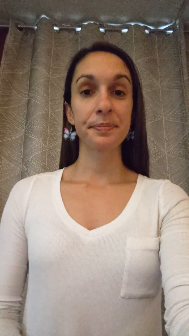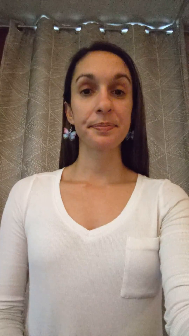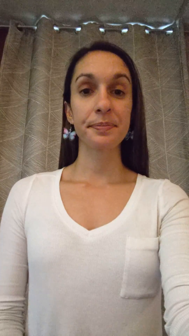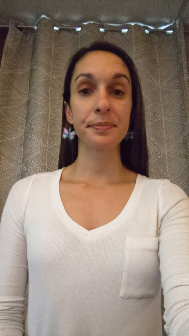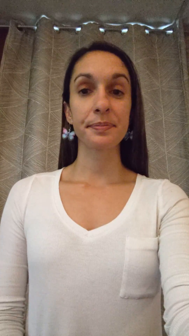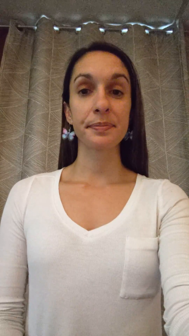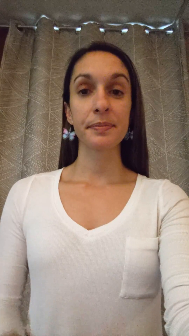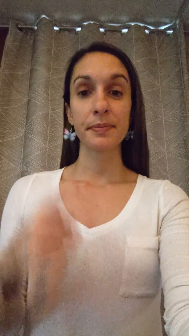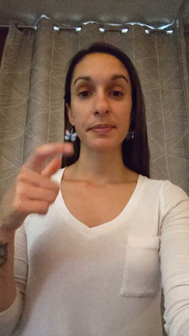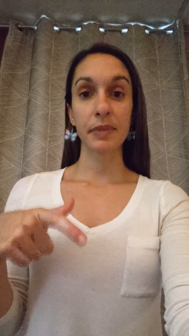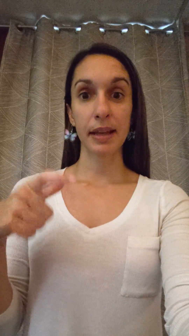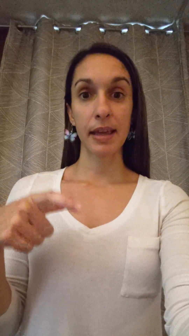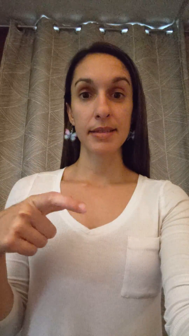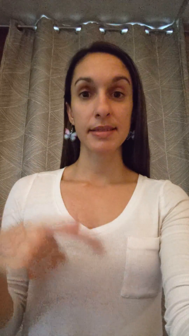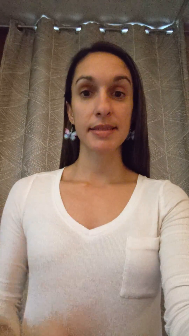plate